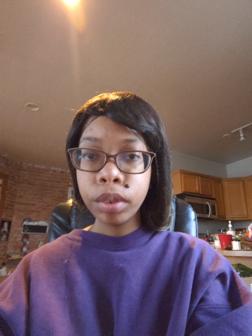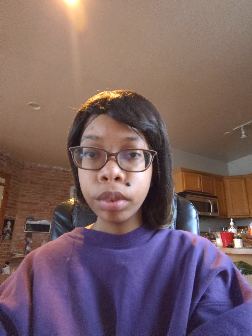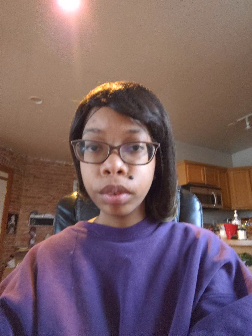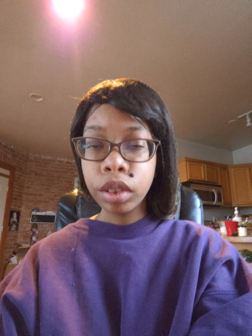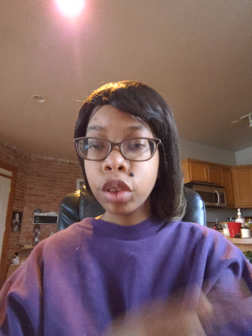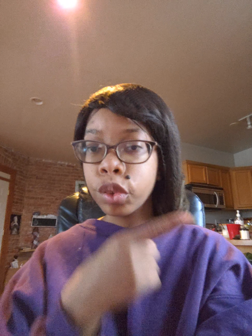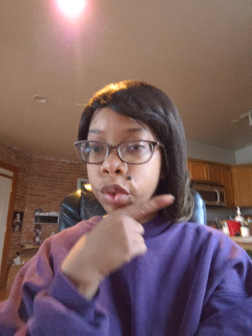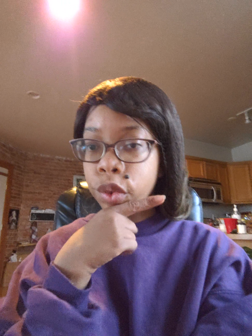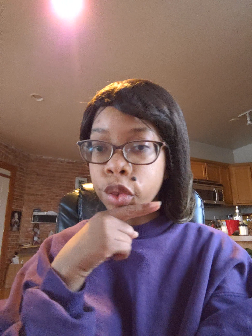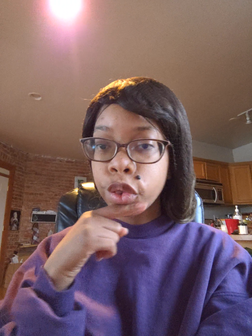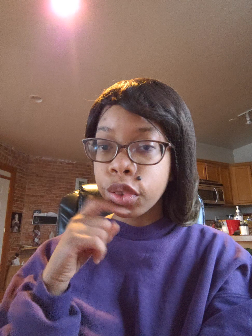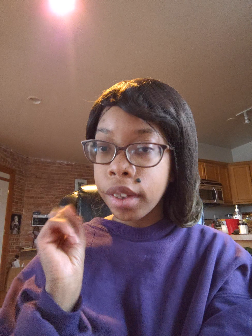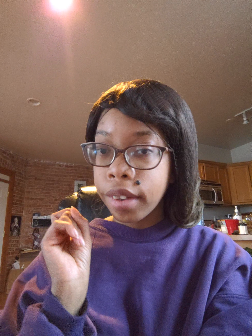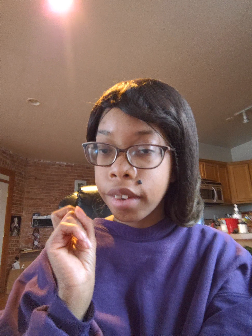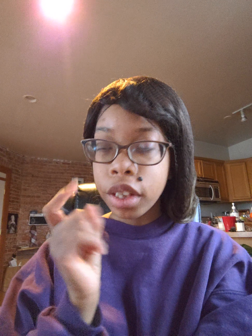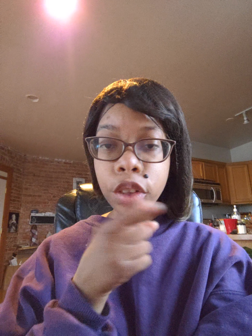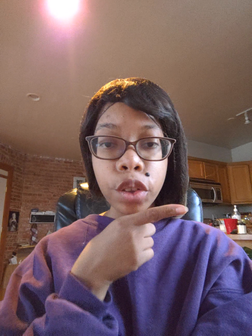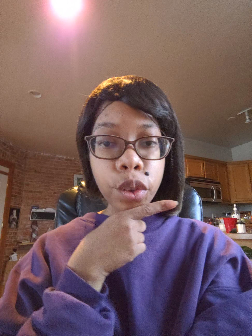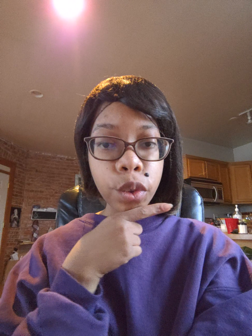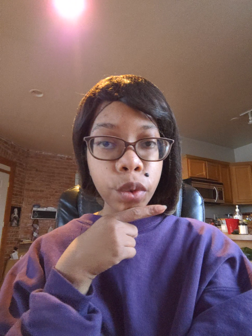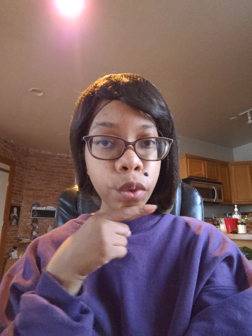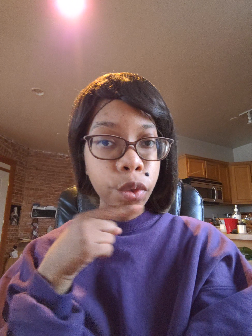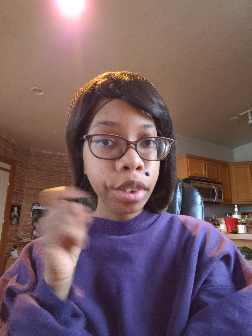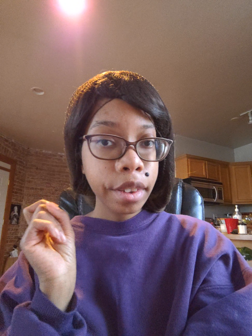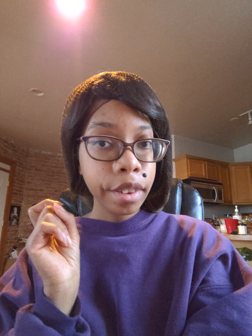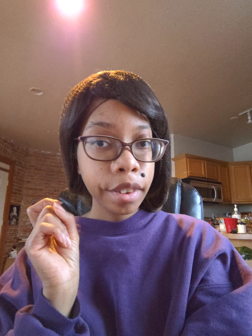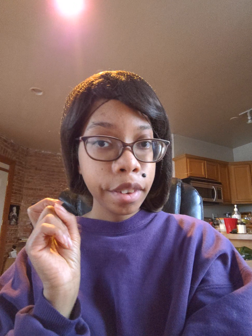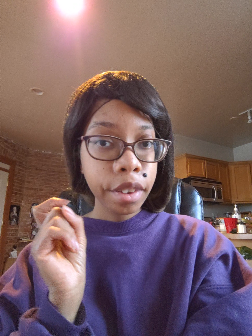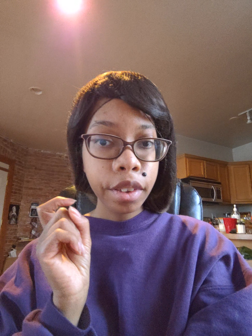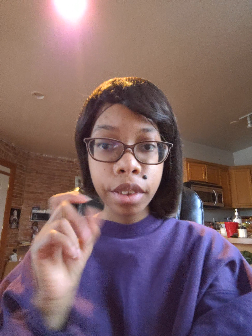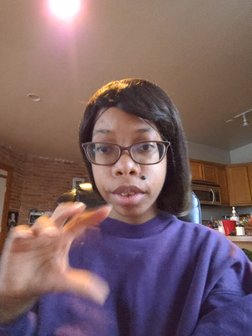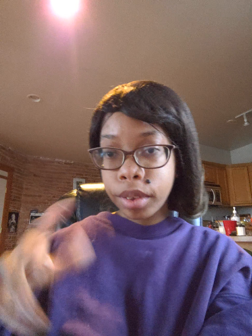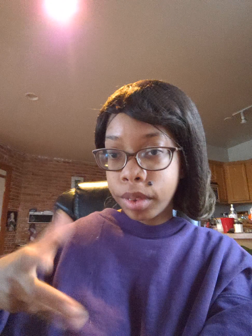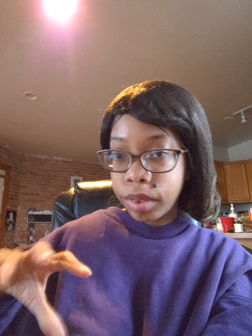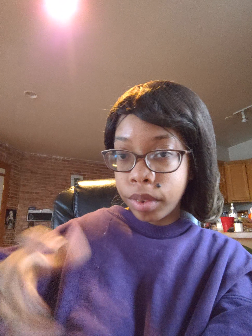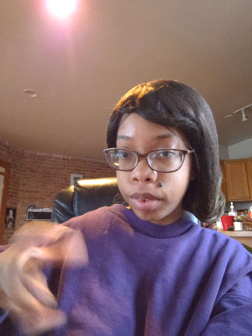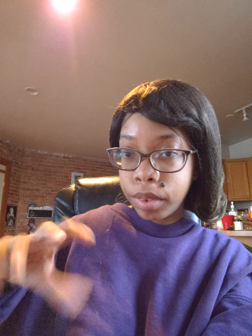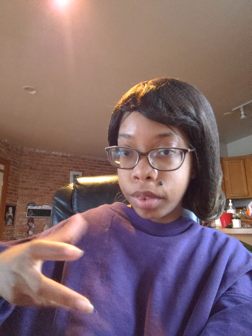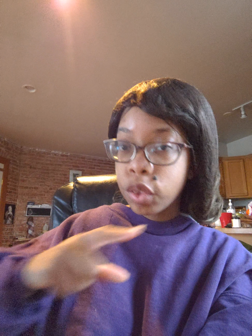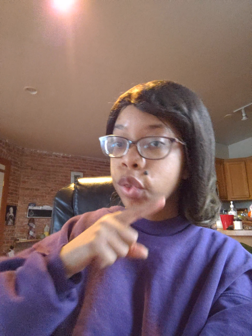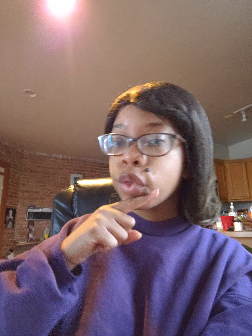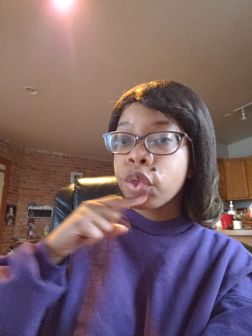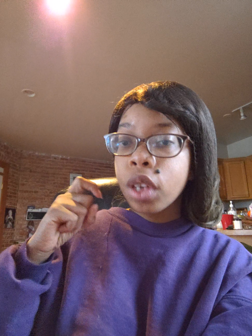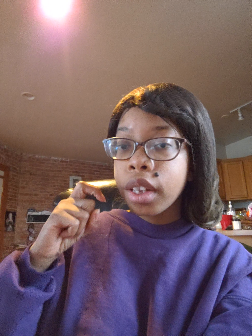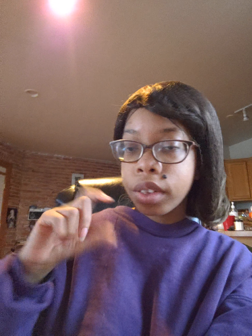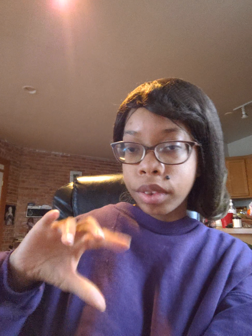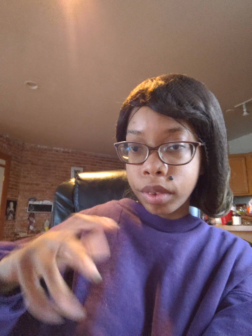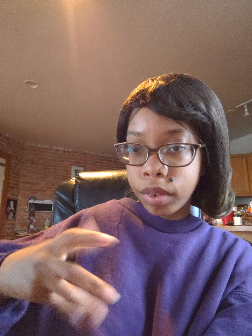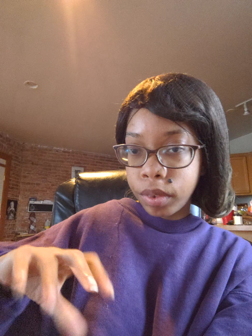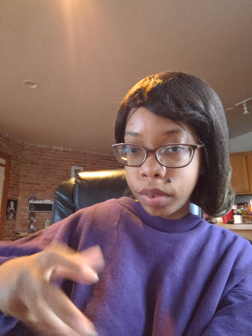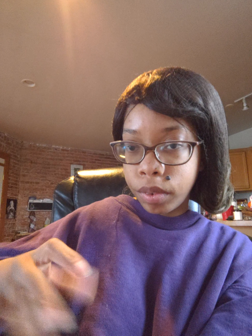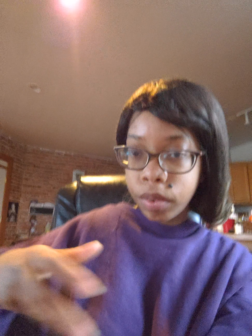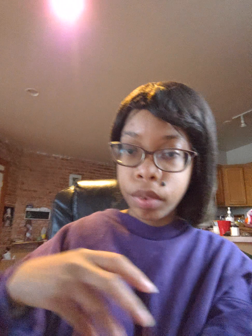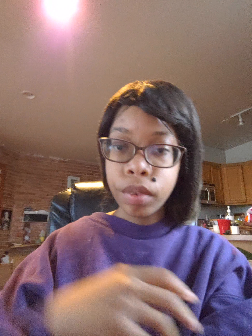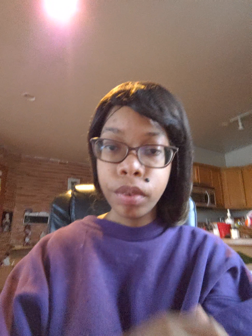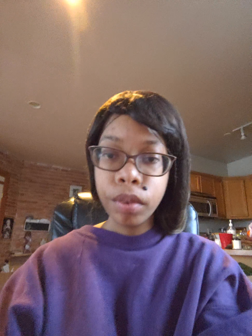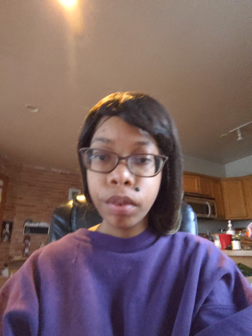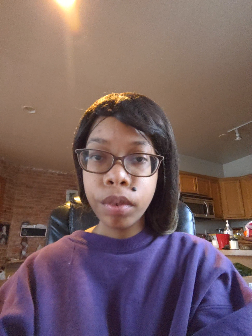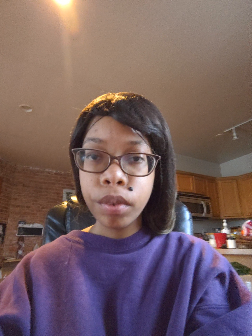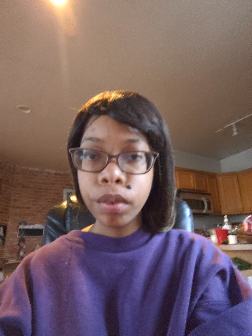dryer